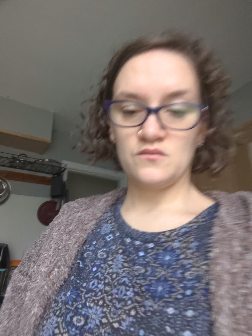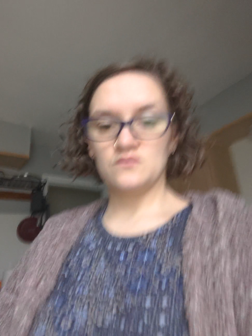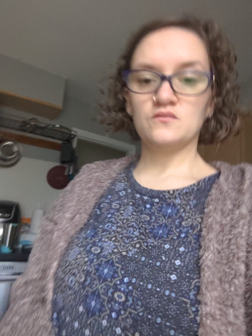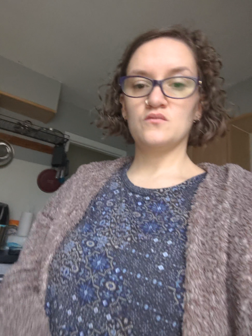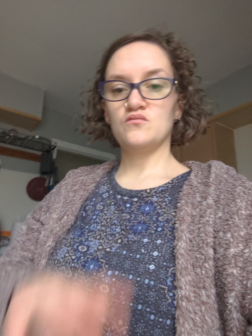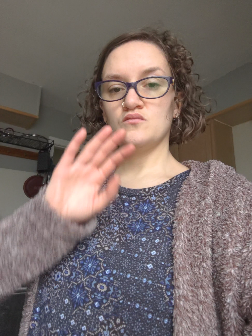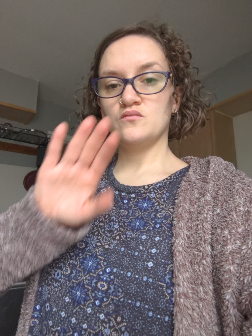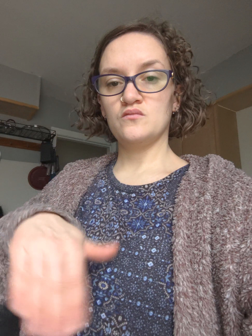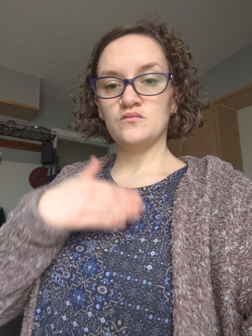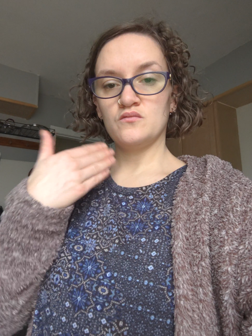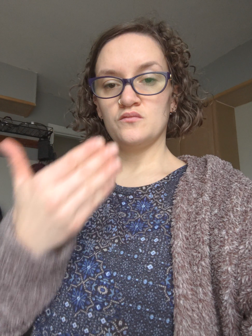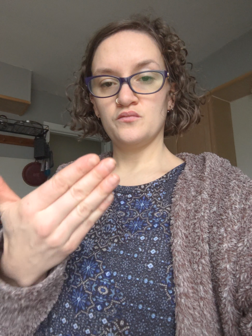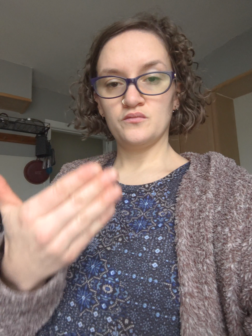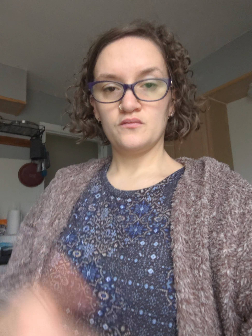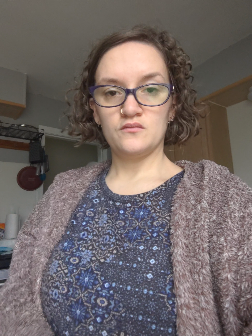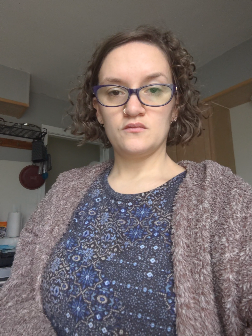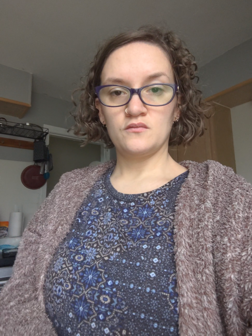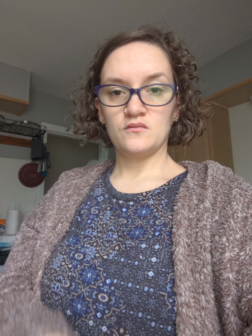all